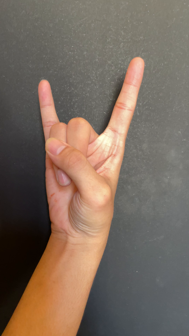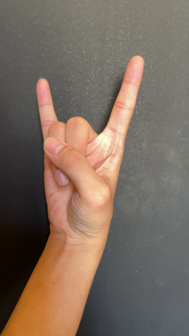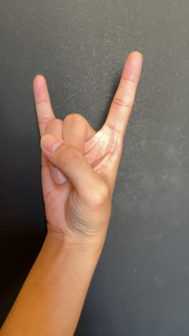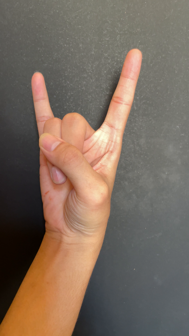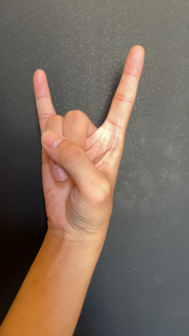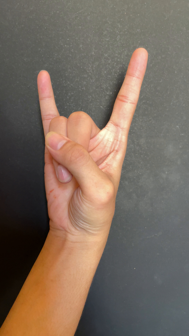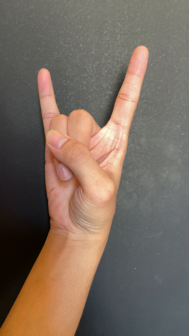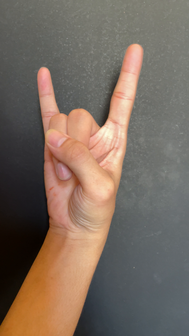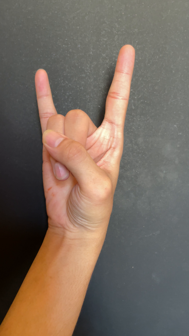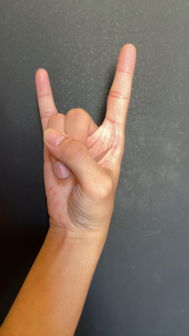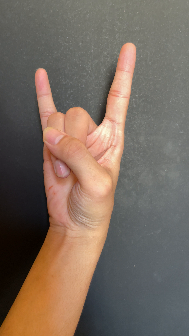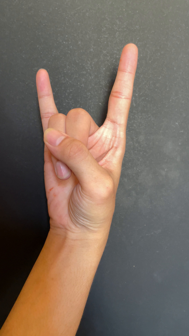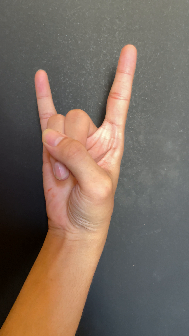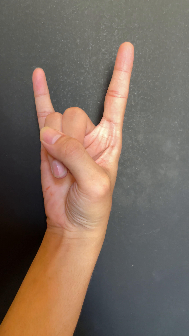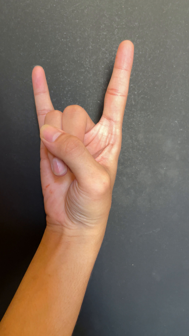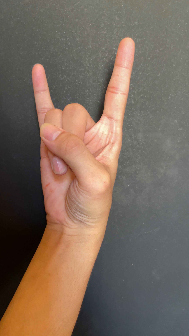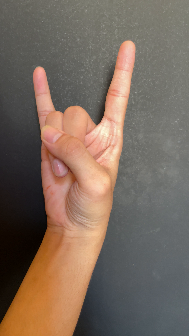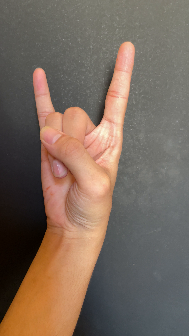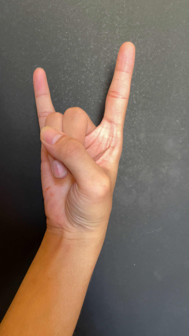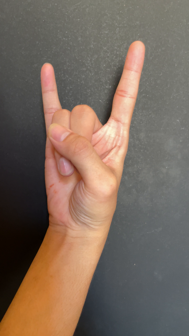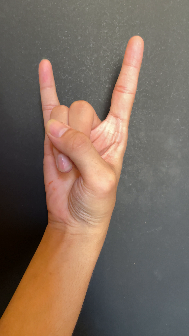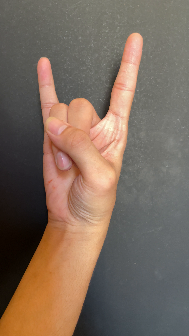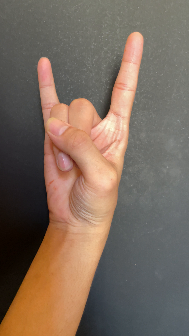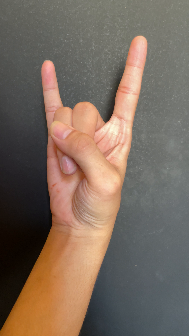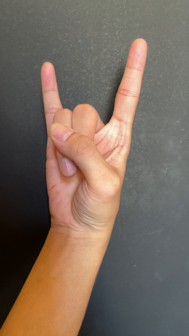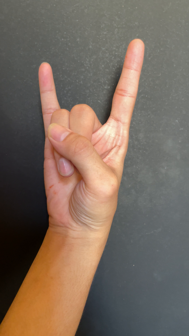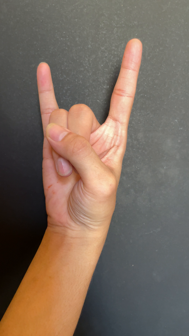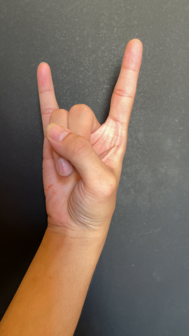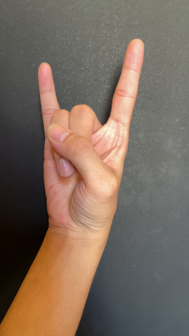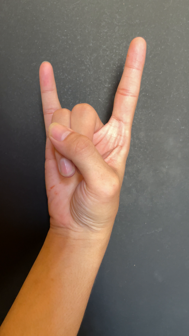झ